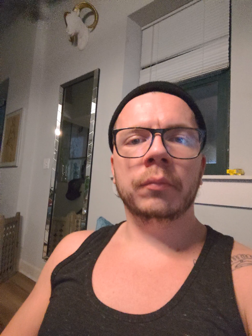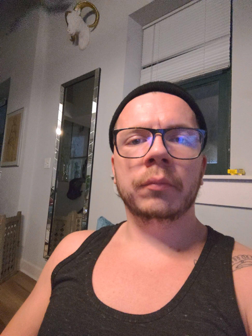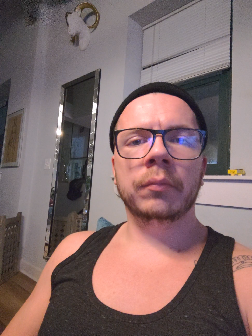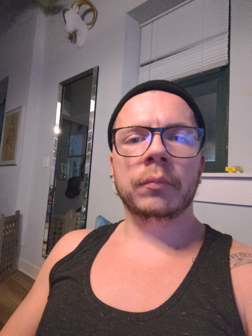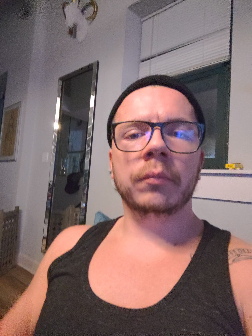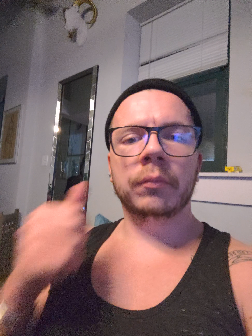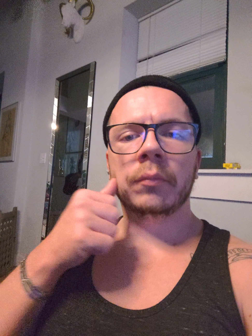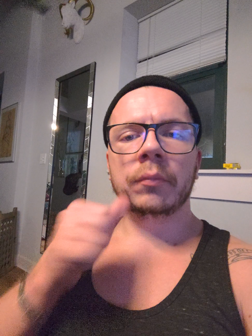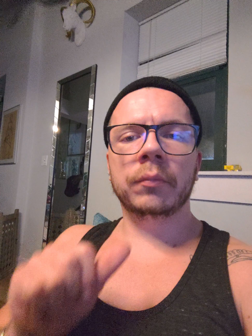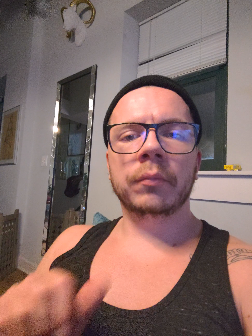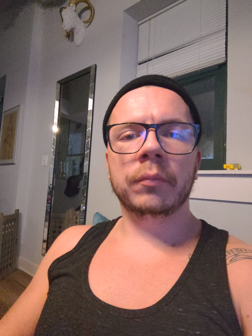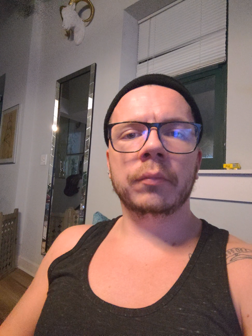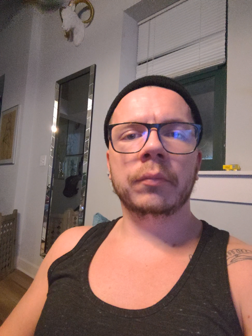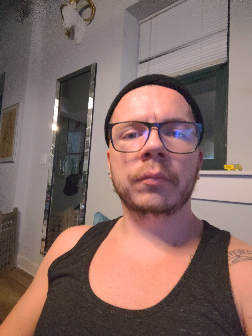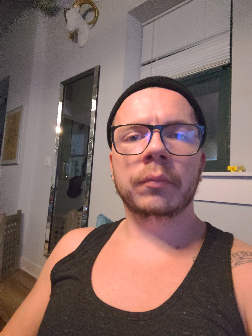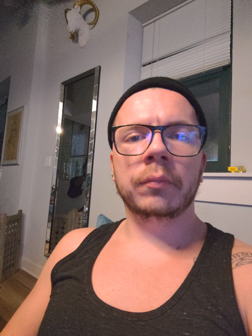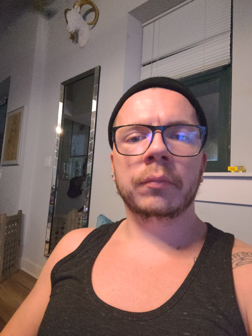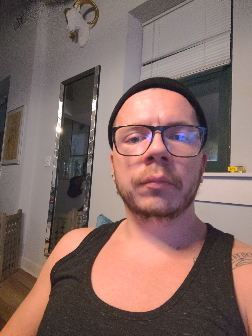girl